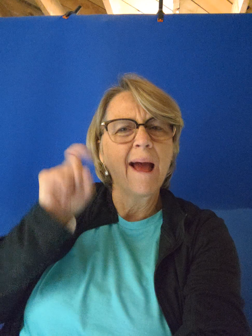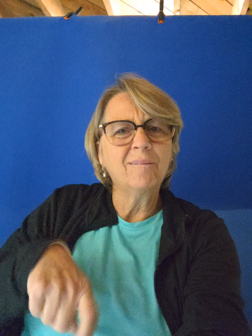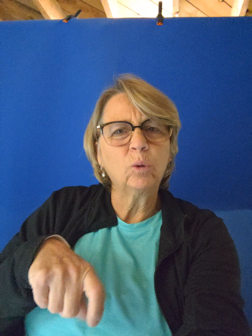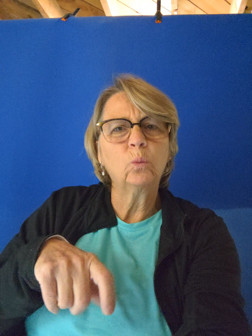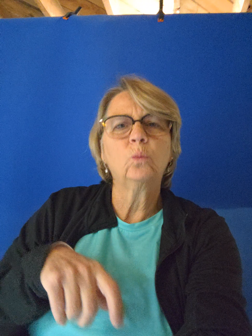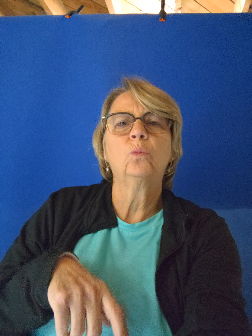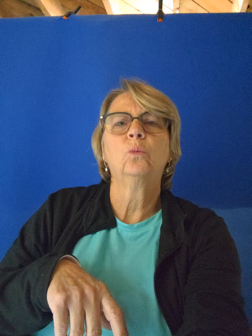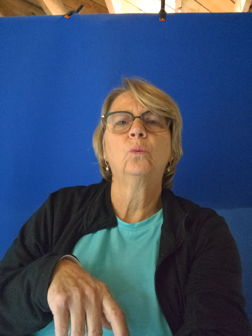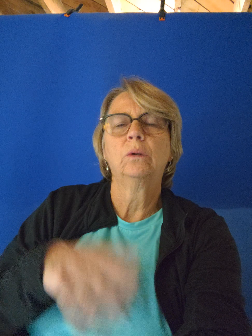have to